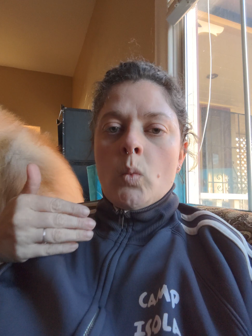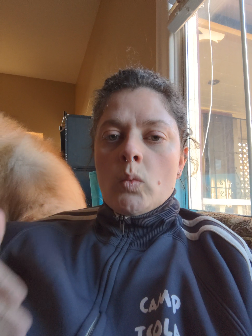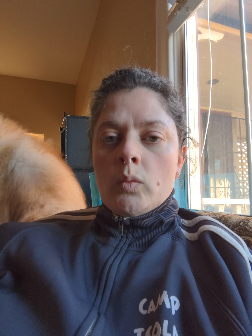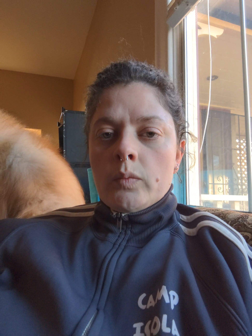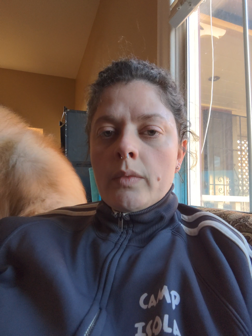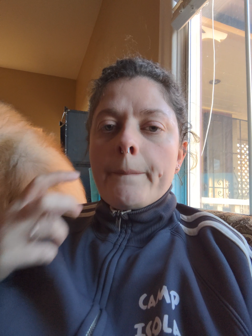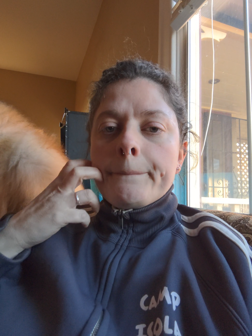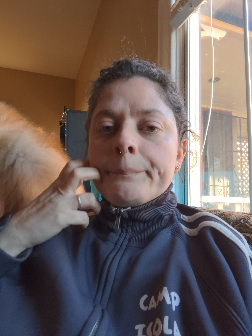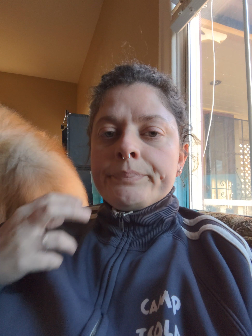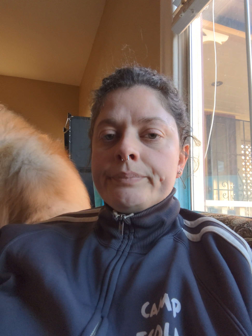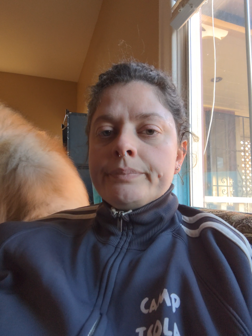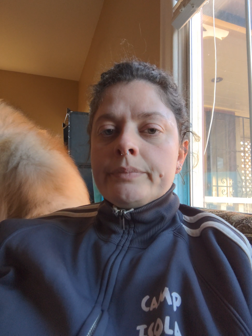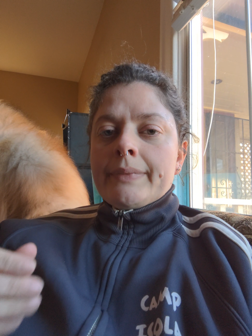gum